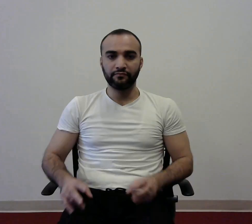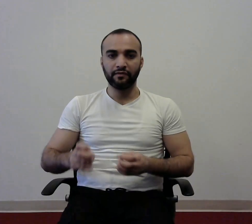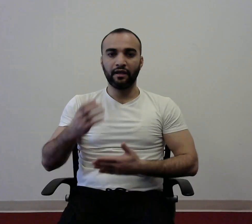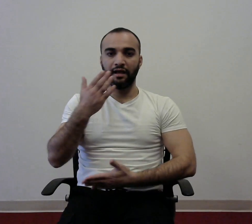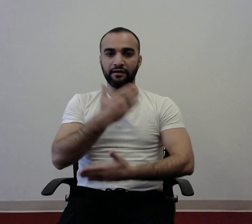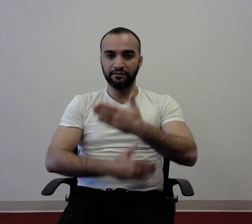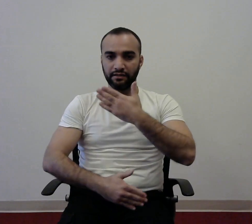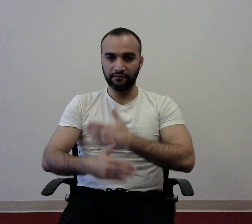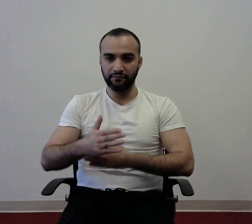əlil